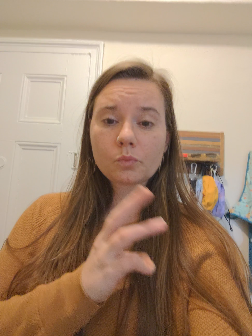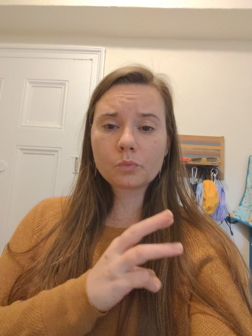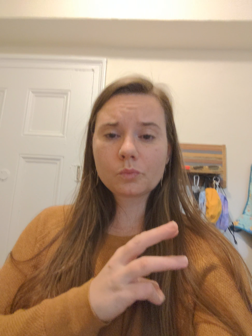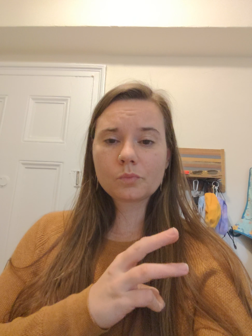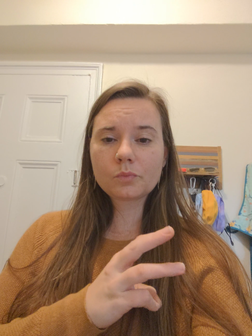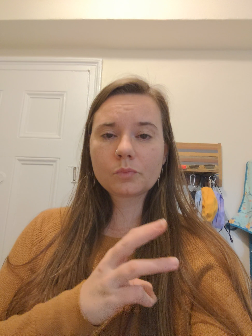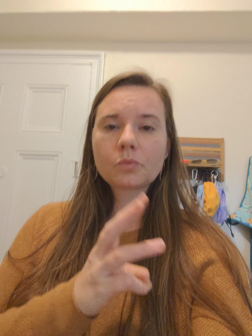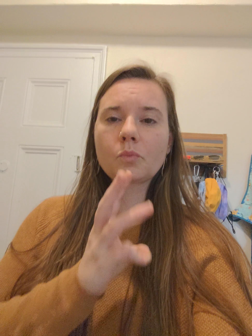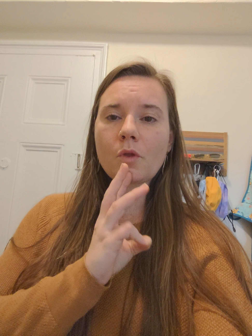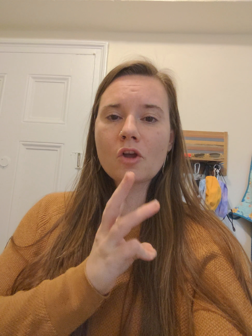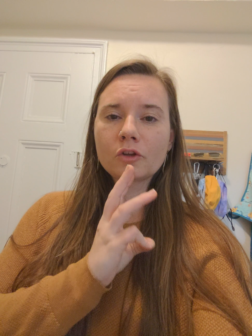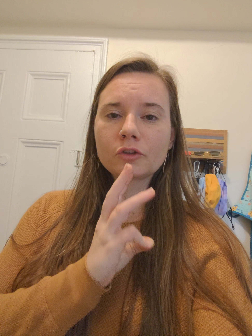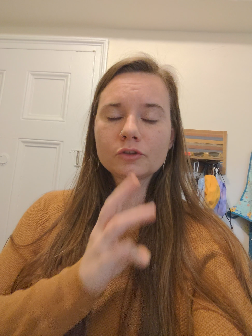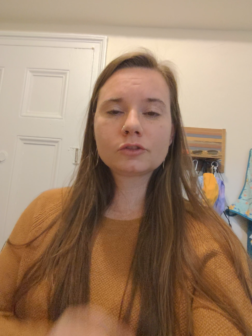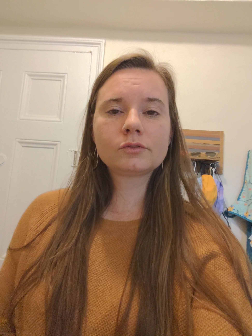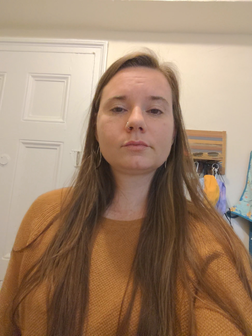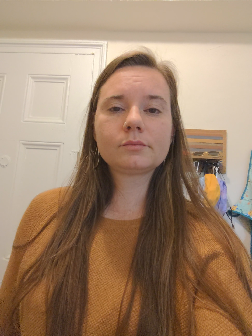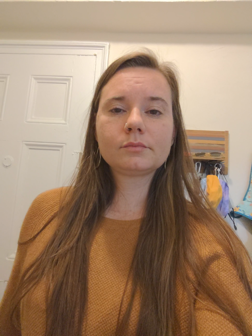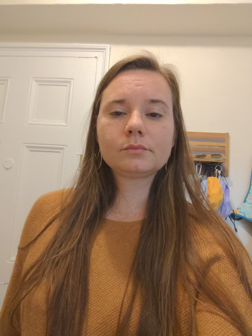water